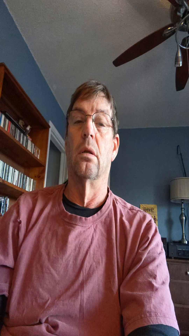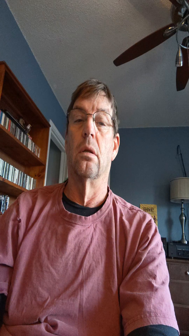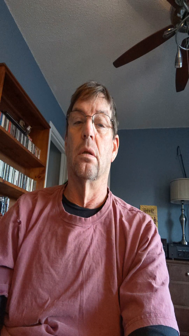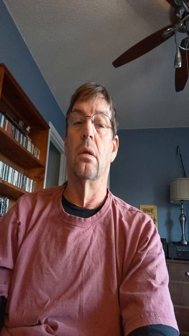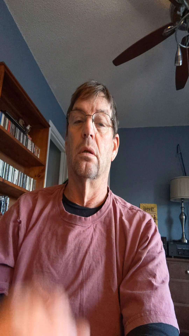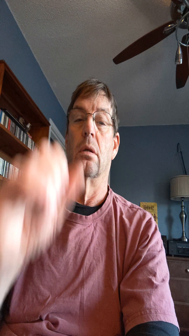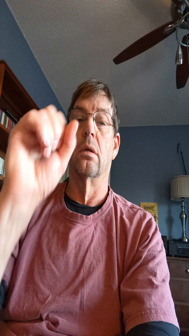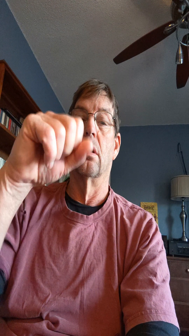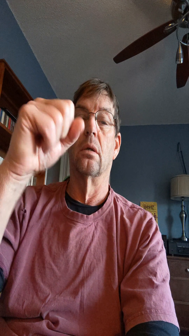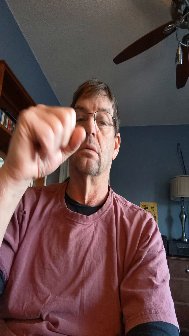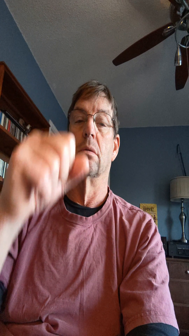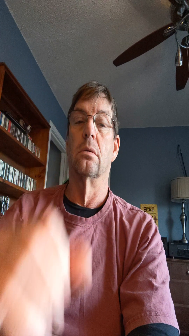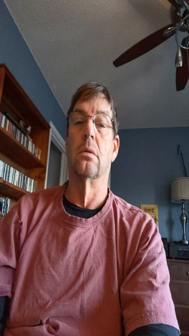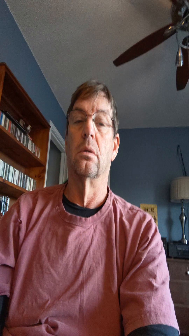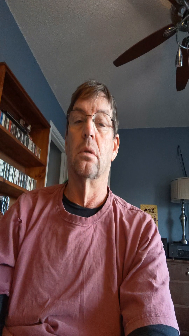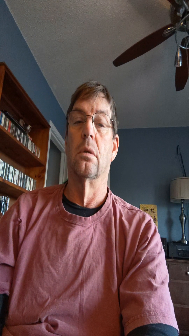yes